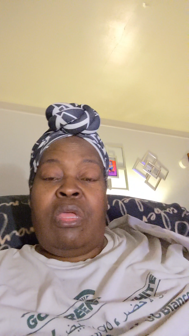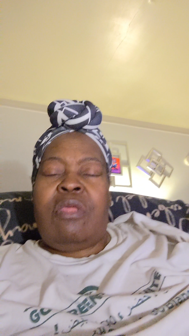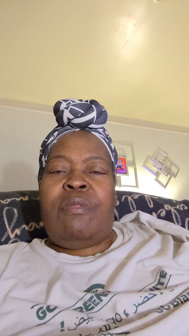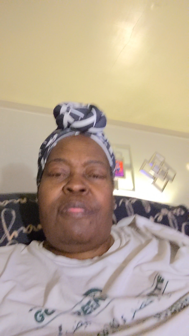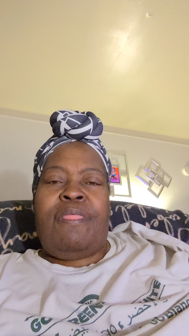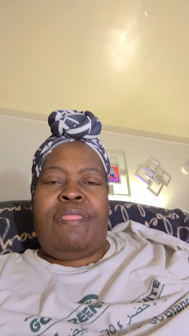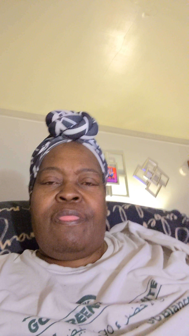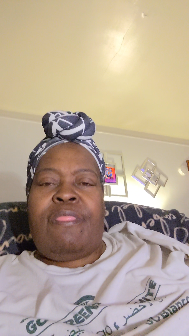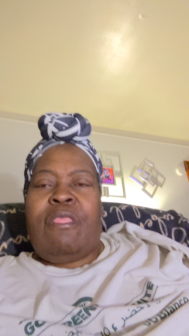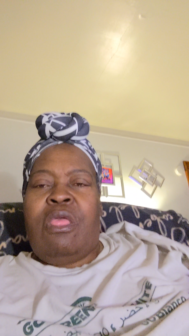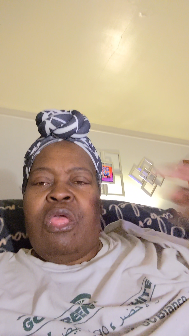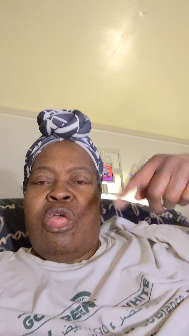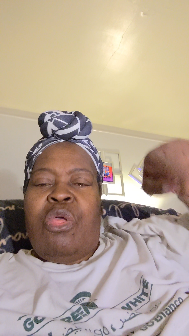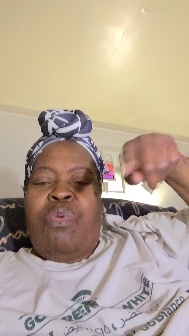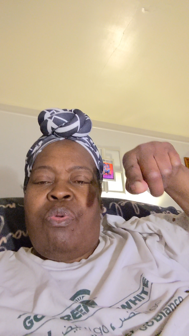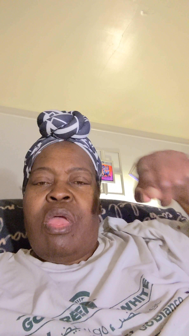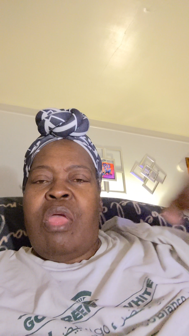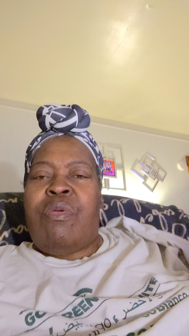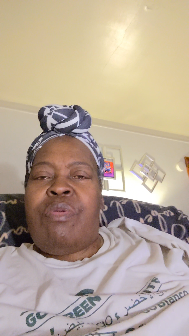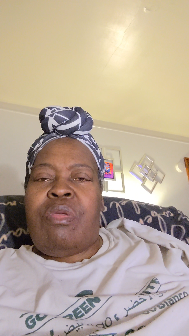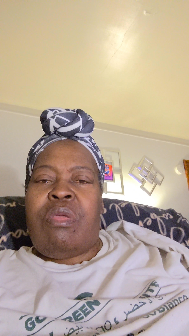around